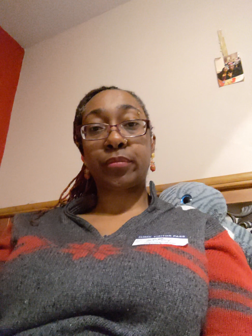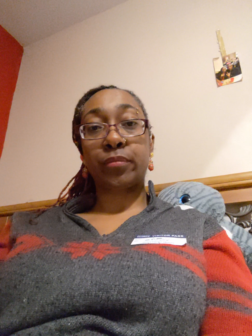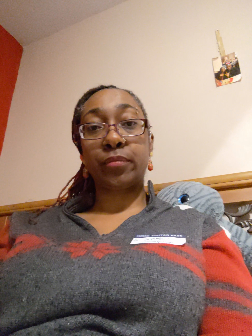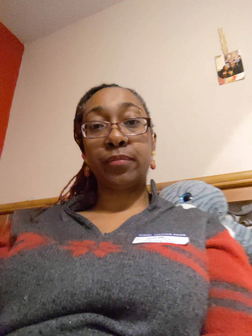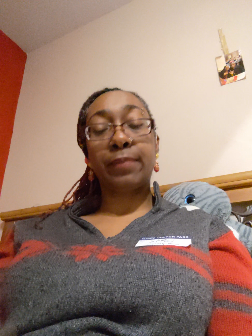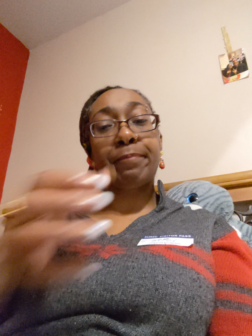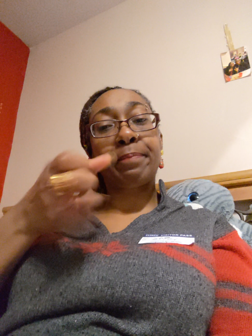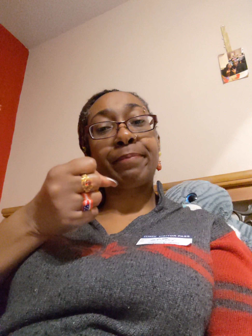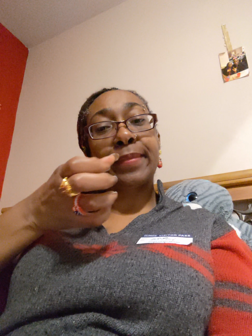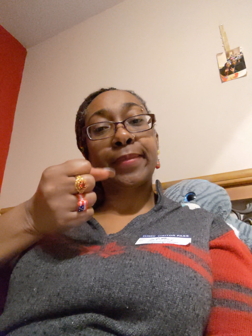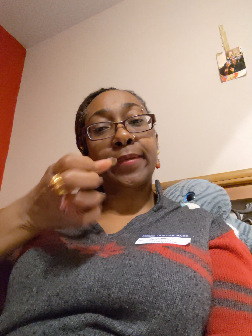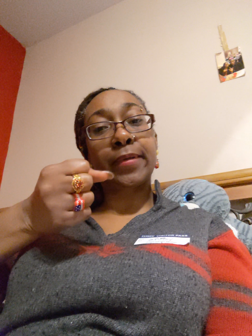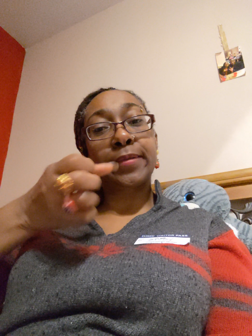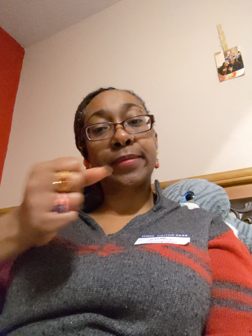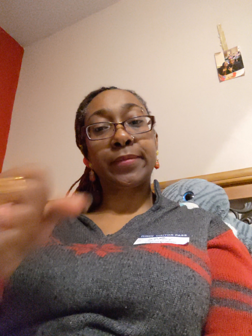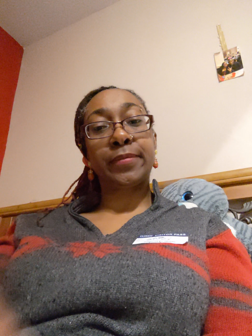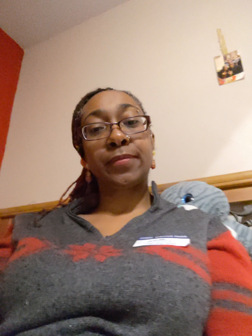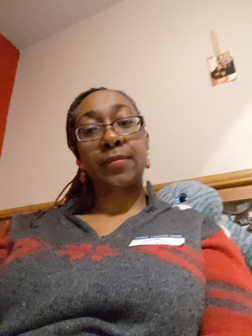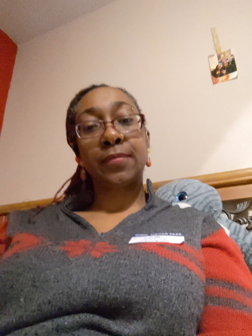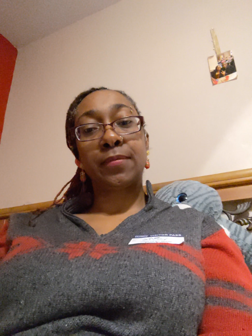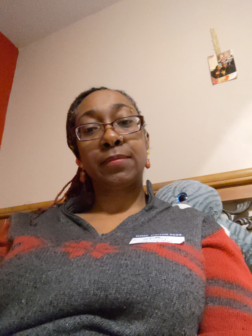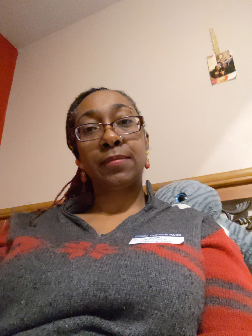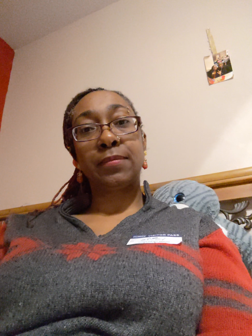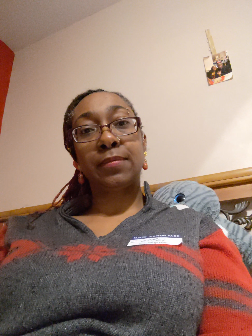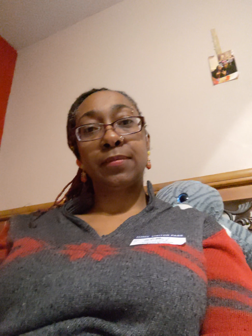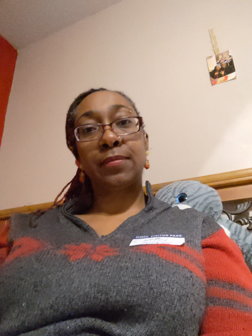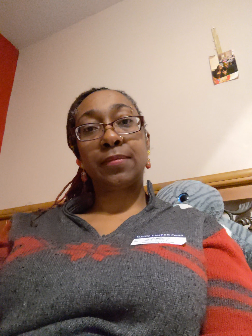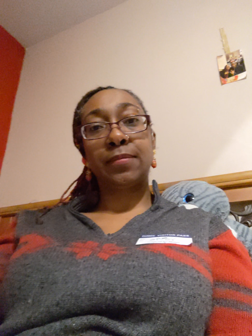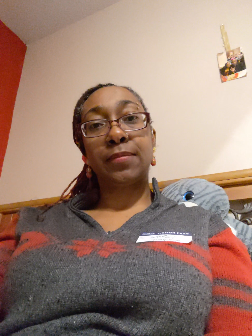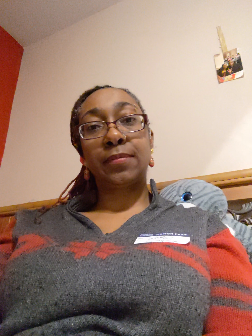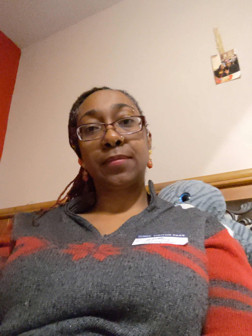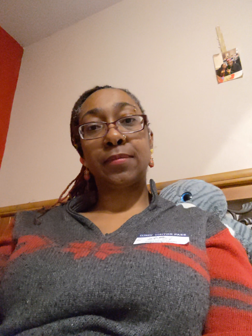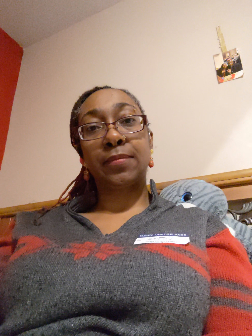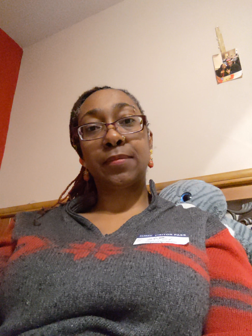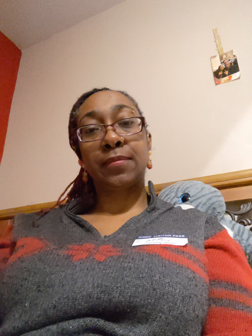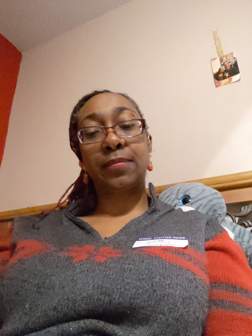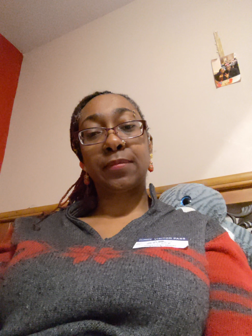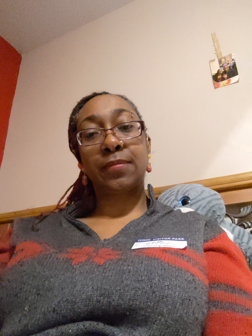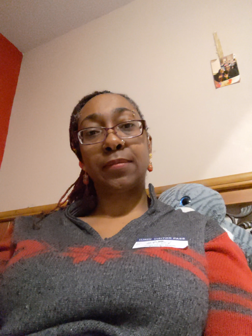milk